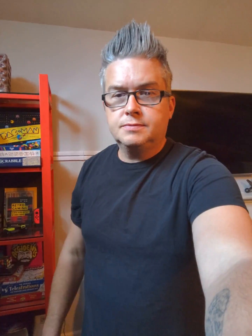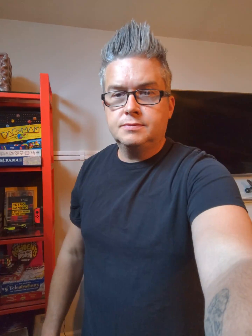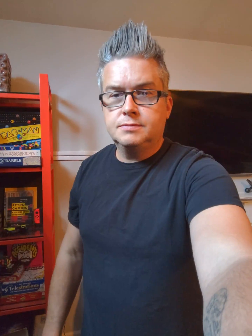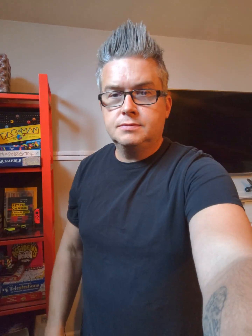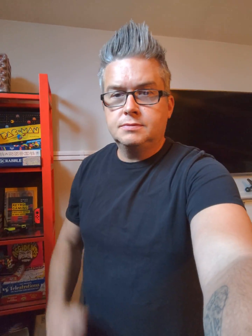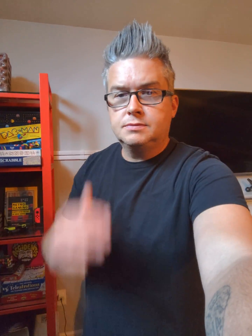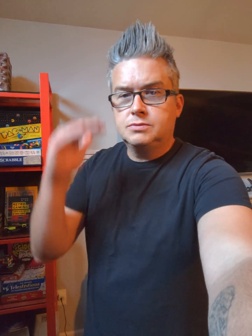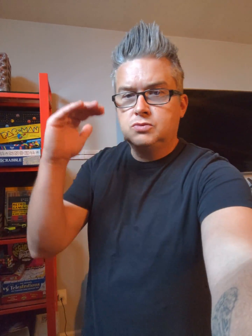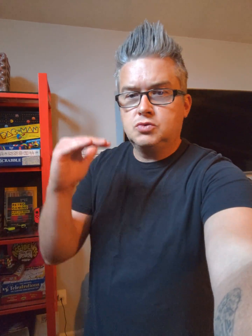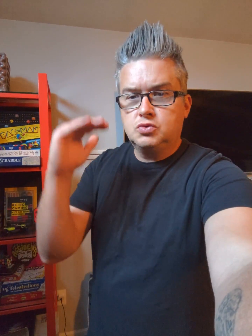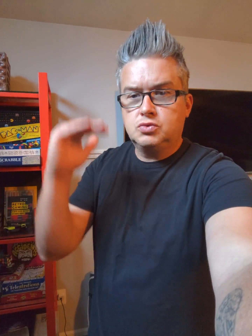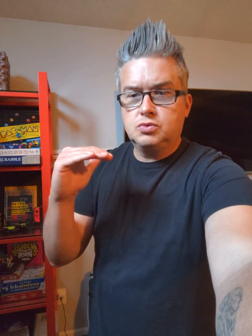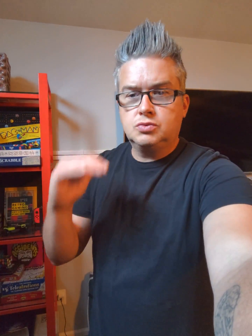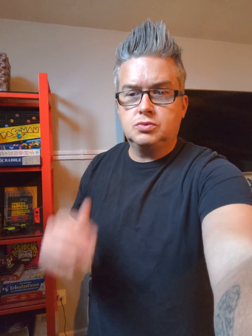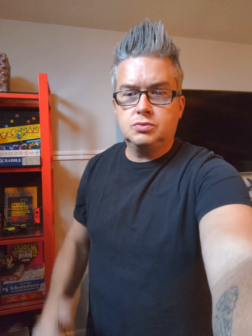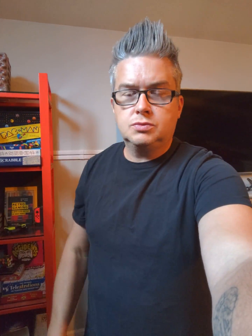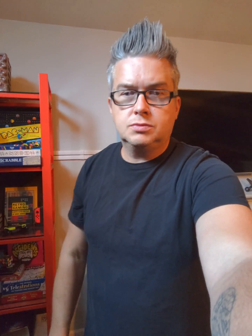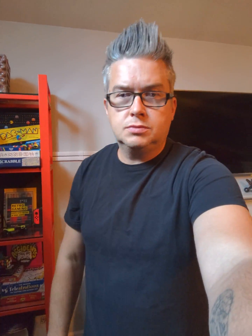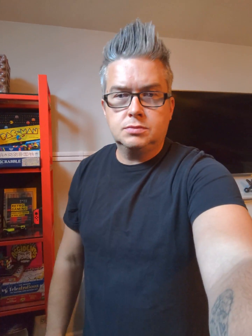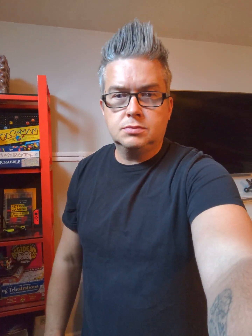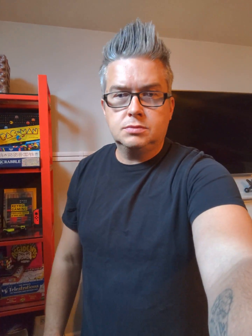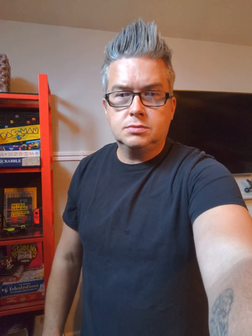little